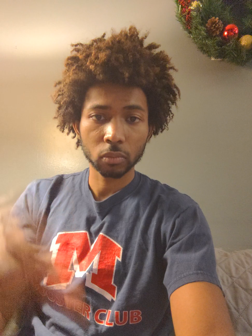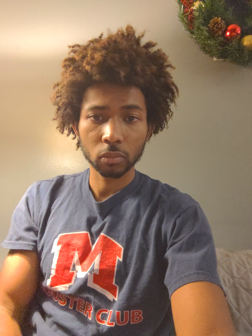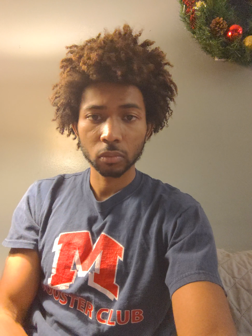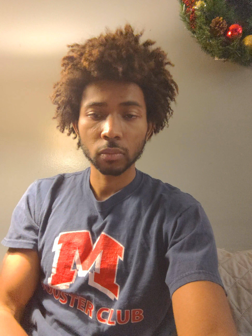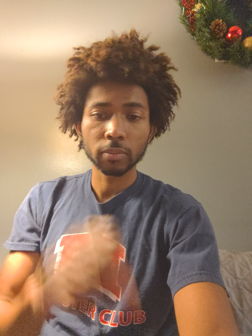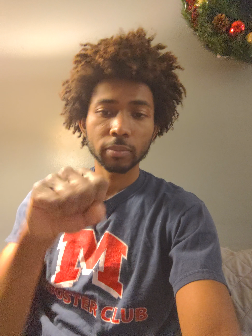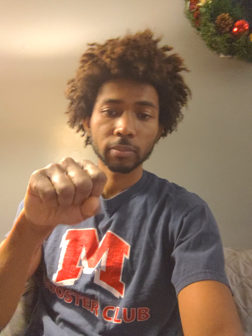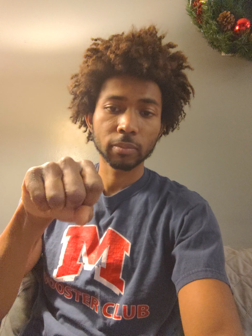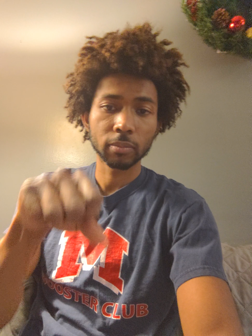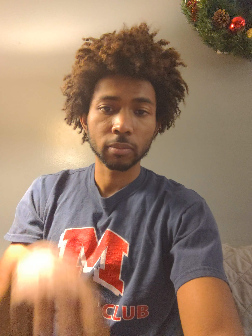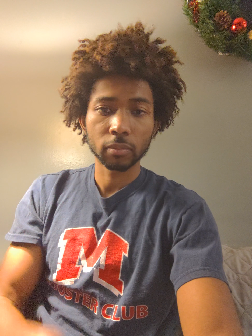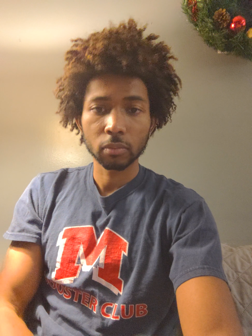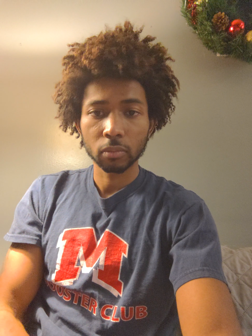yes